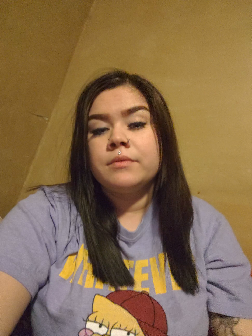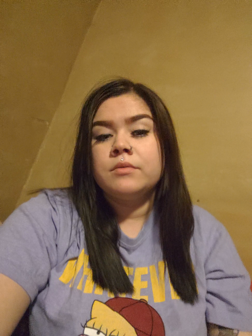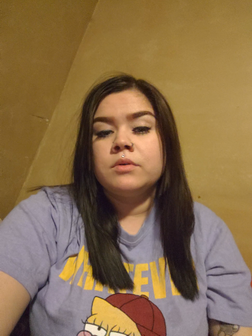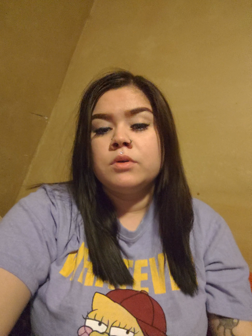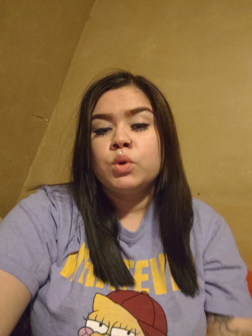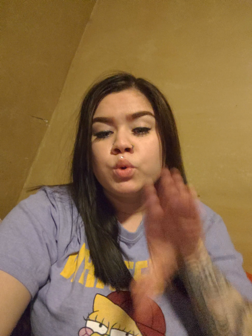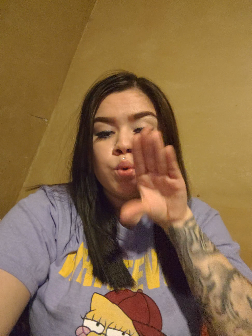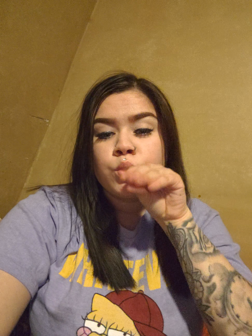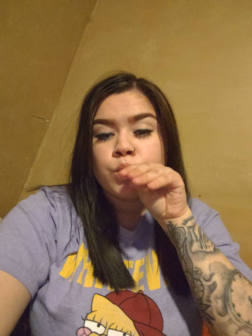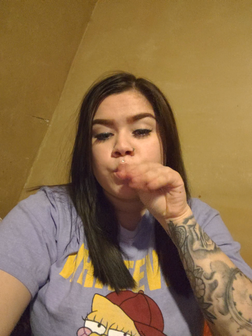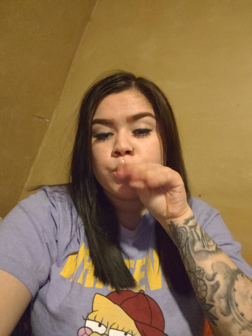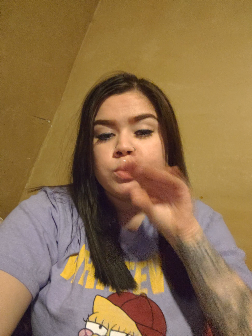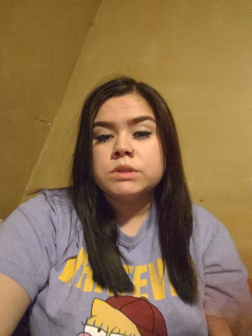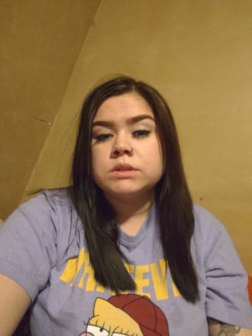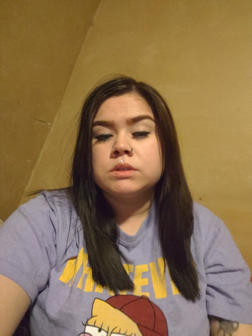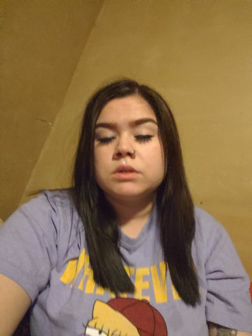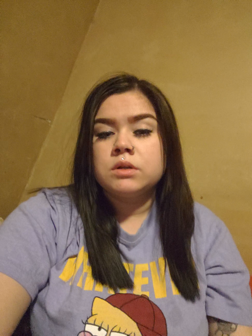goose